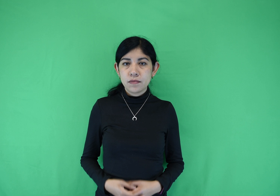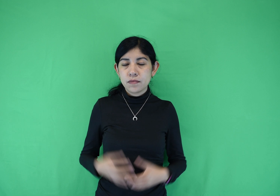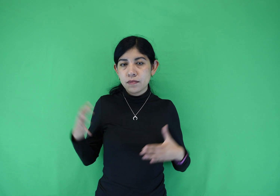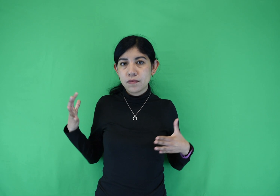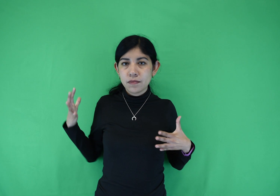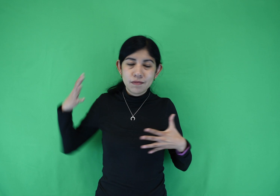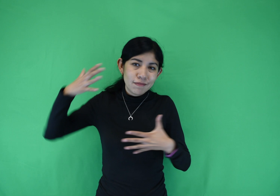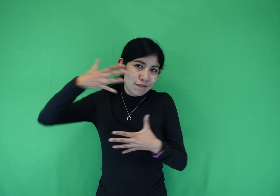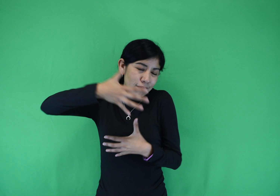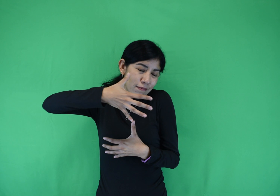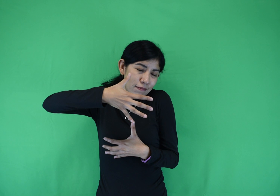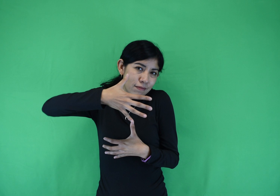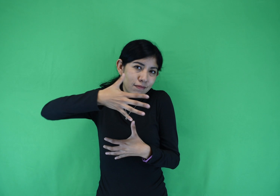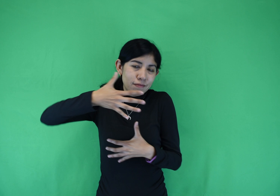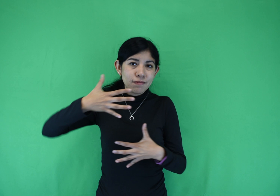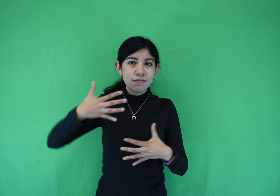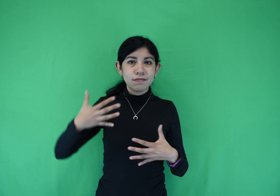opresión en pecho